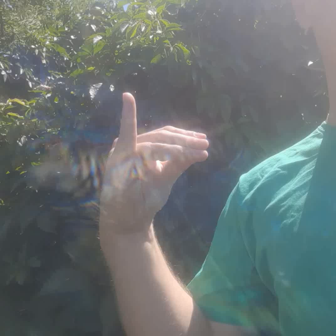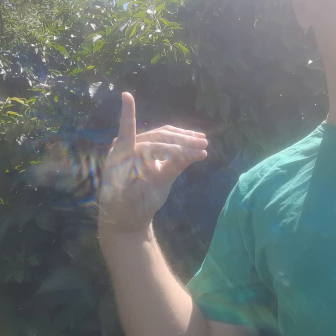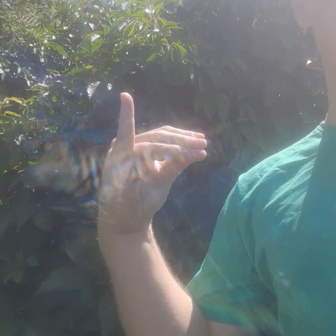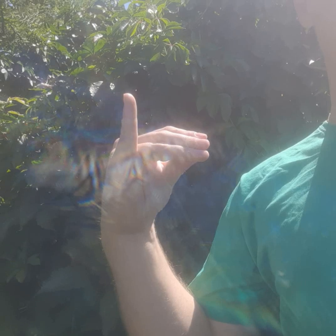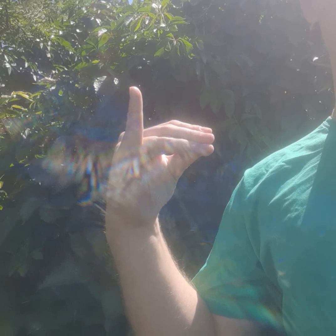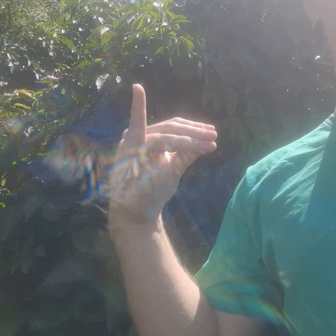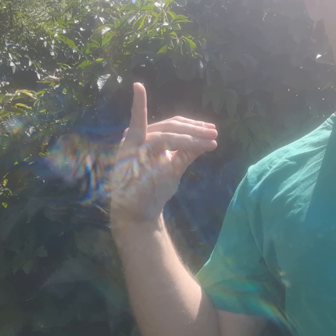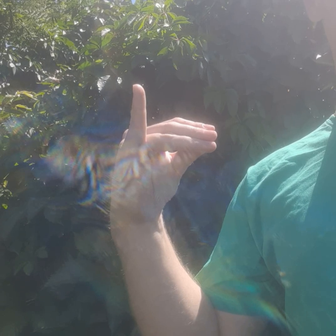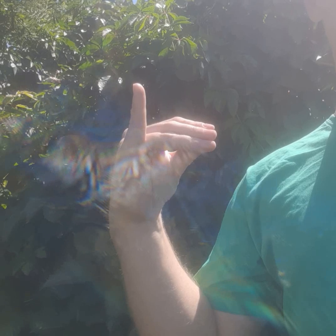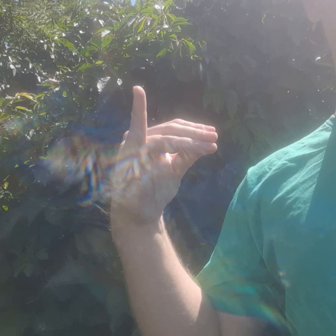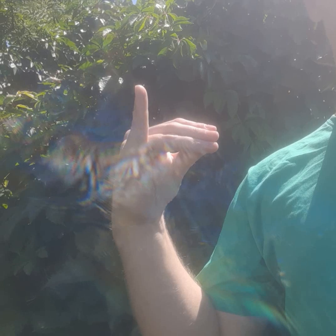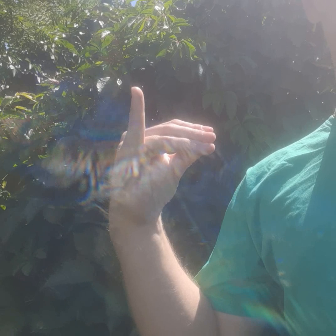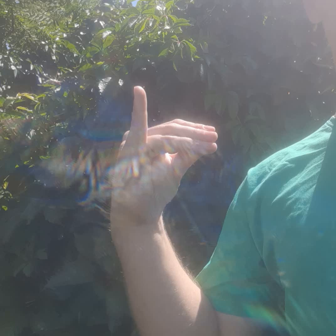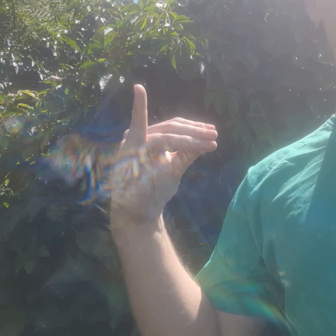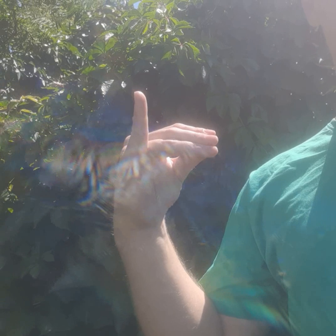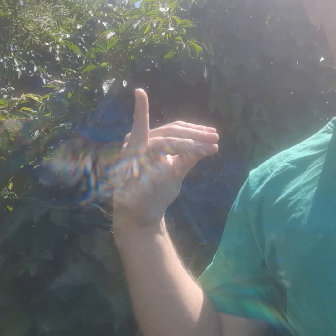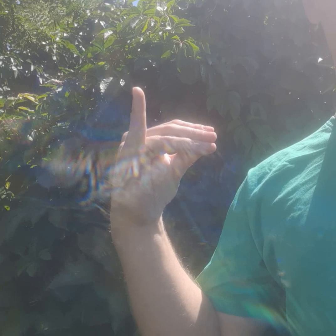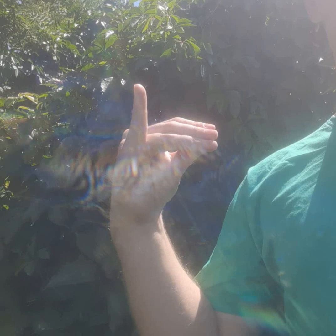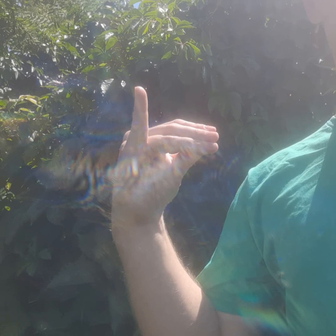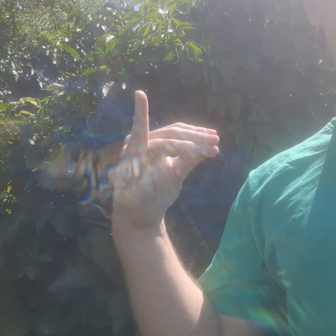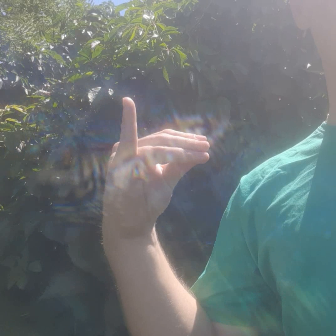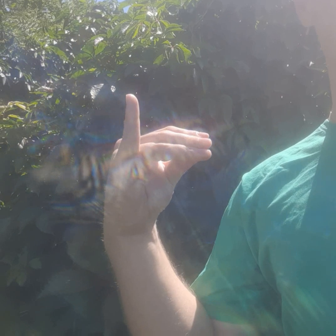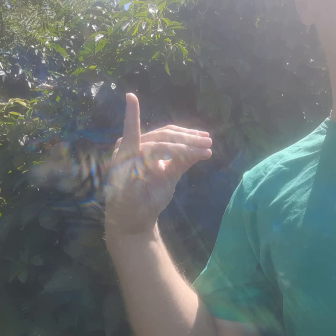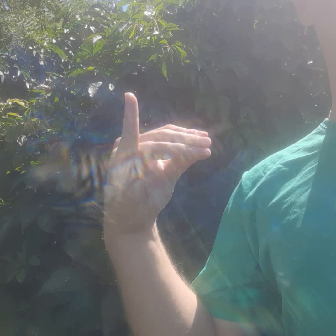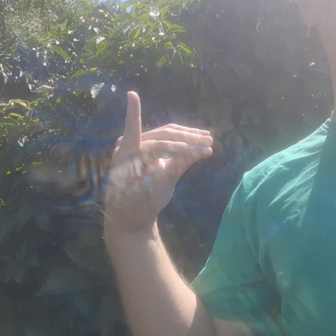Ю